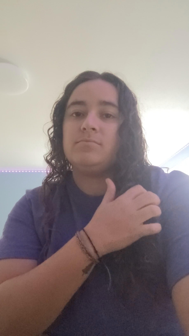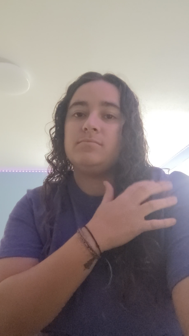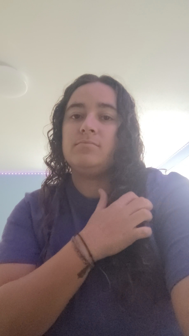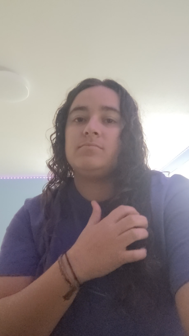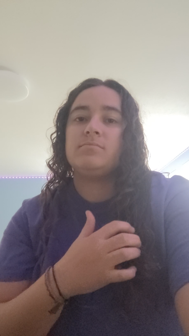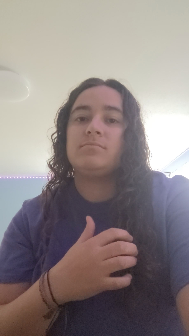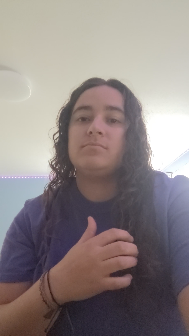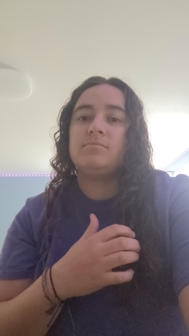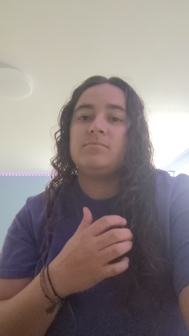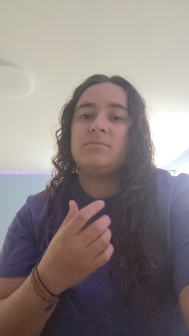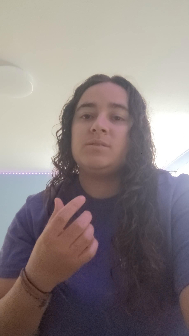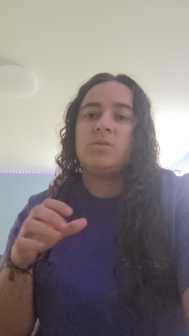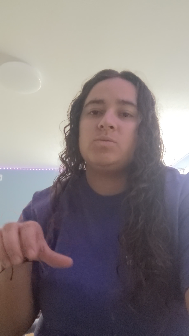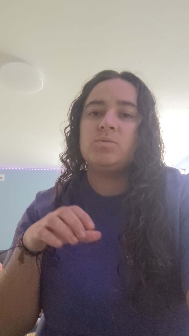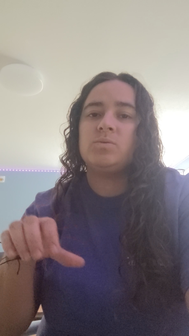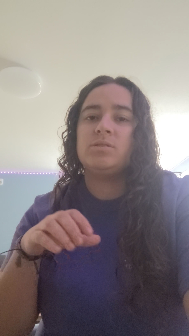does